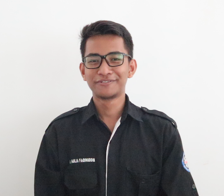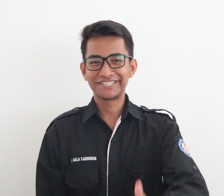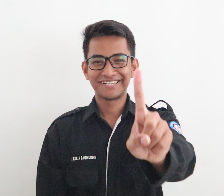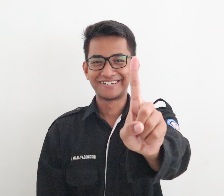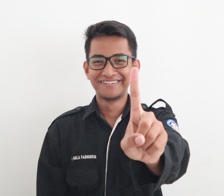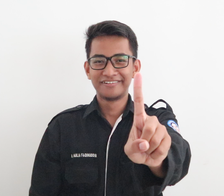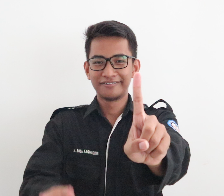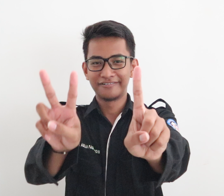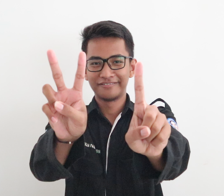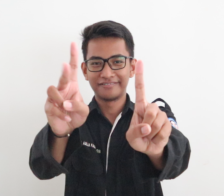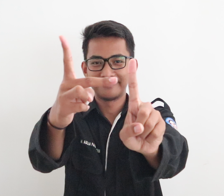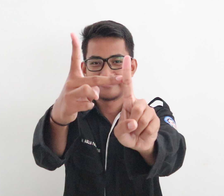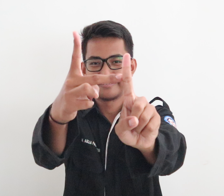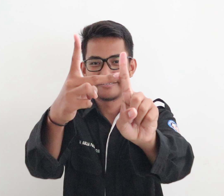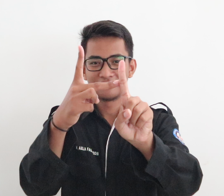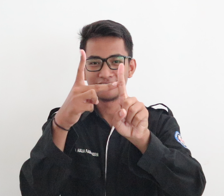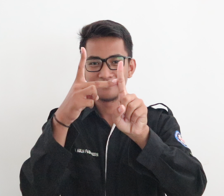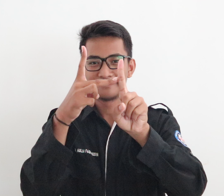H